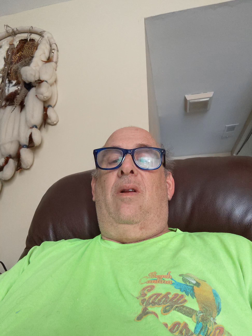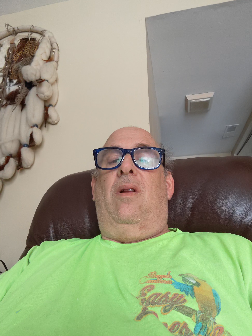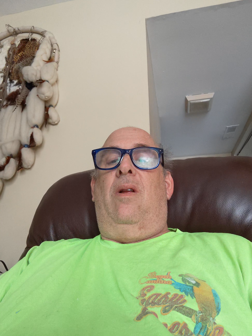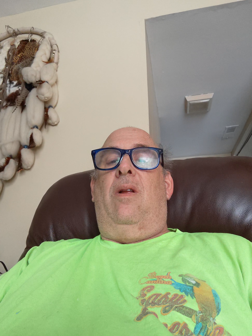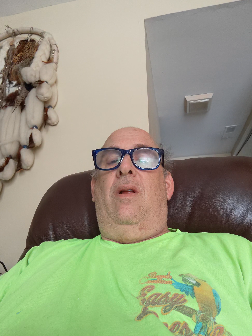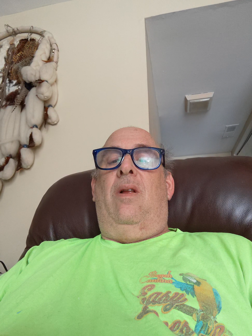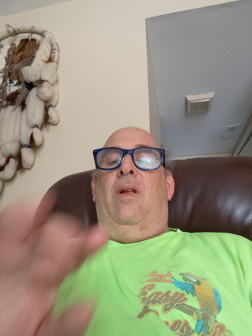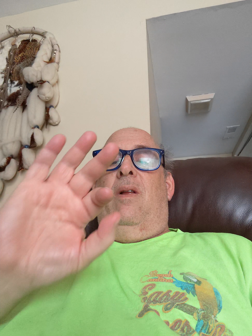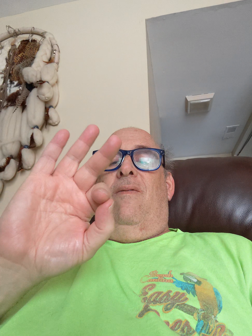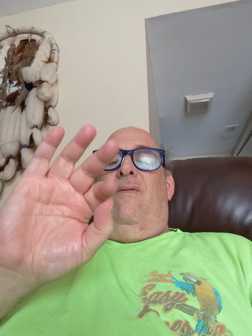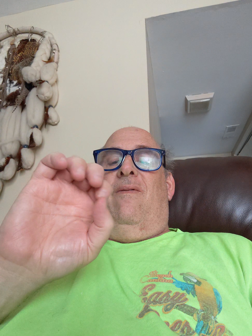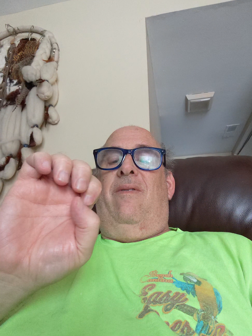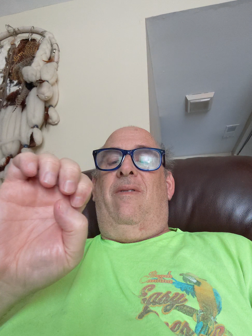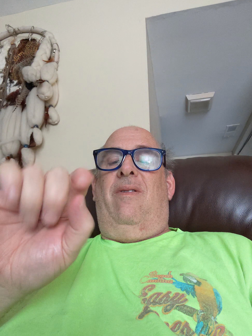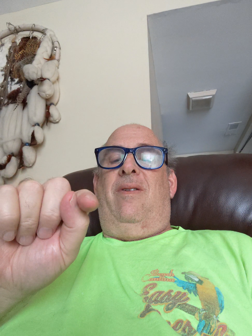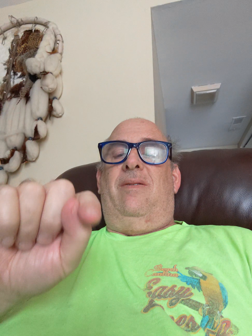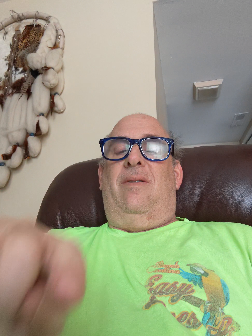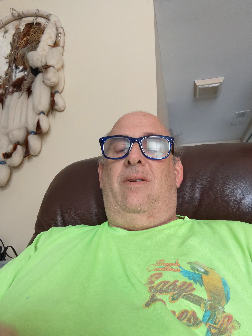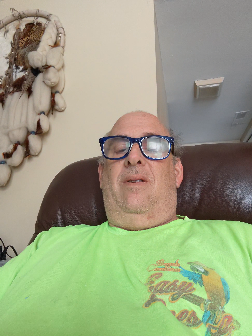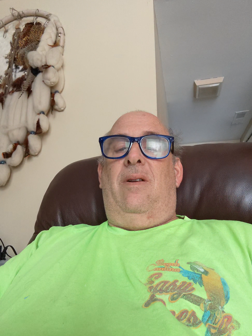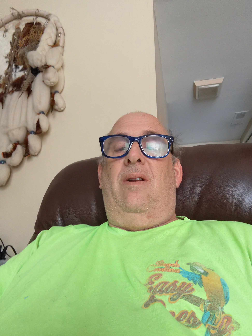feet